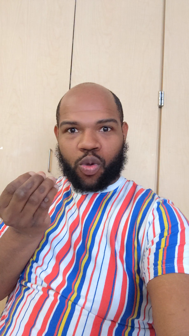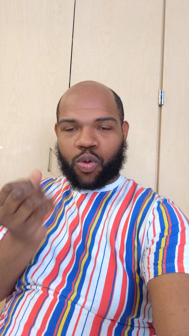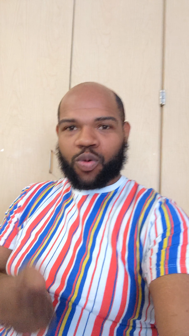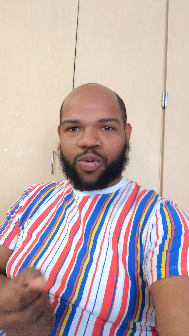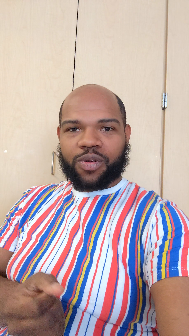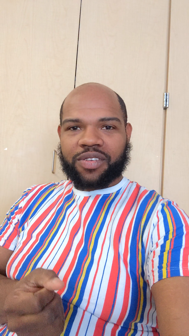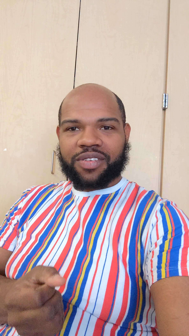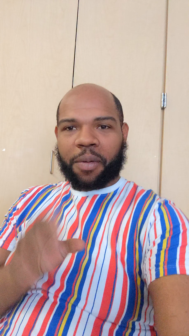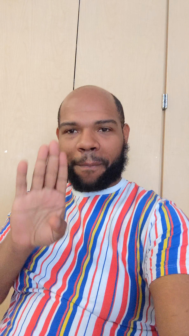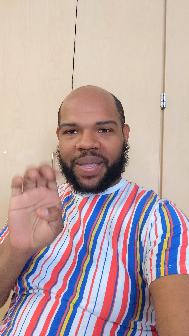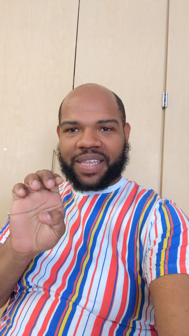be